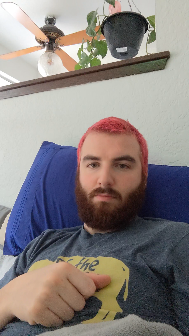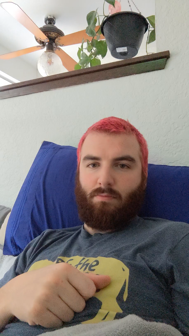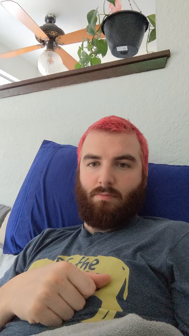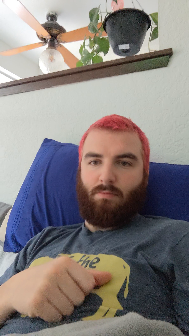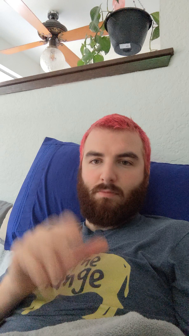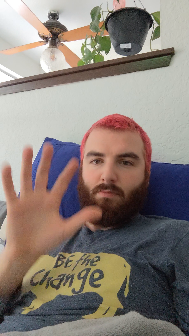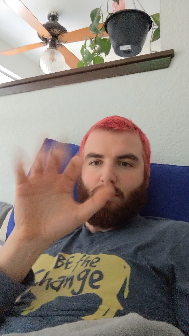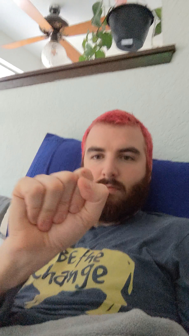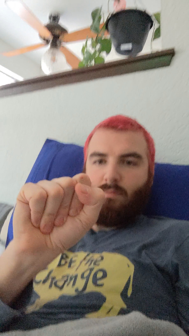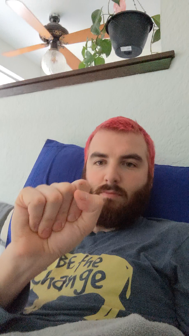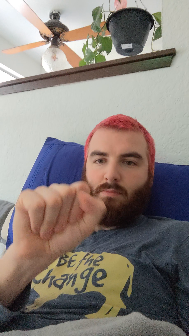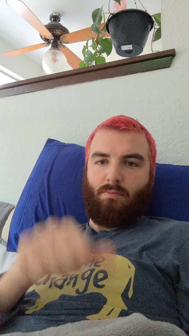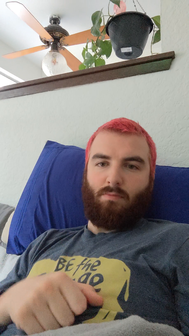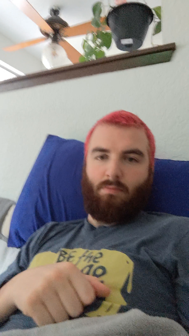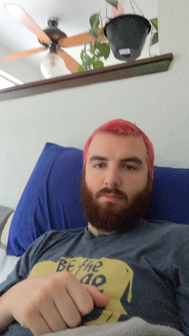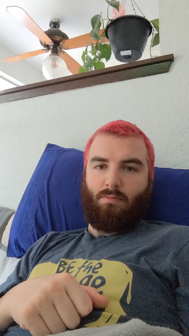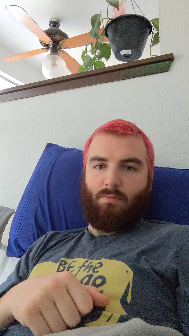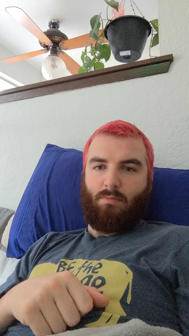catch